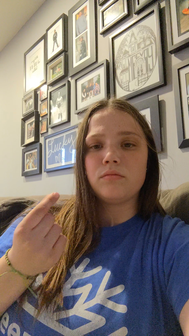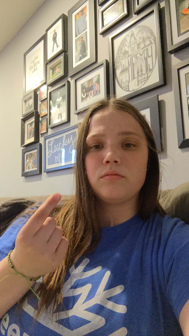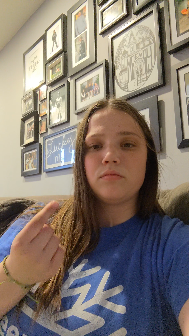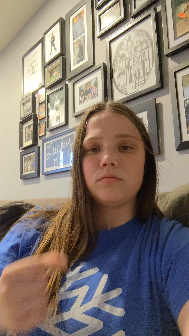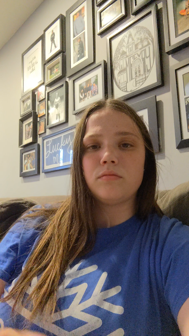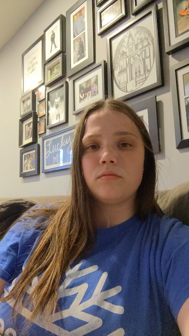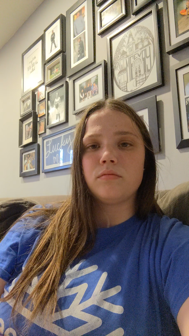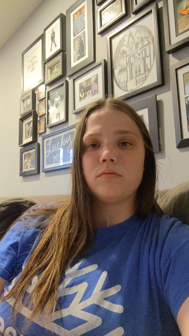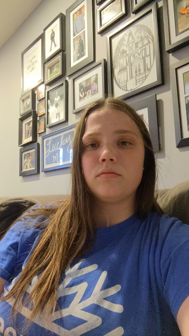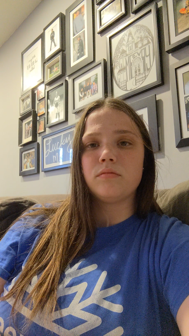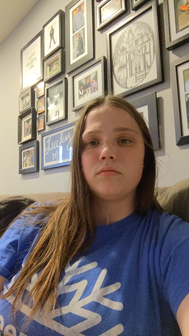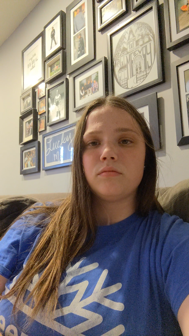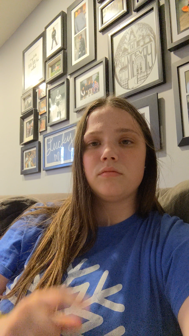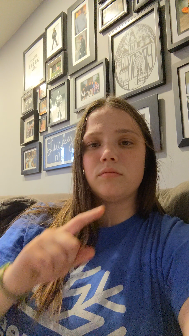but